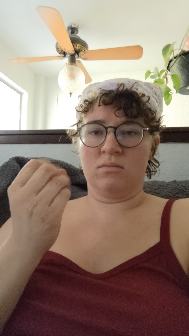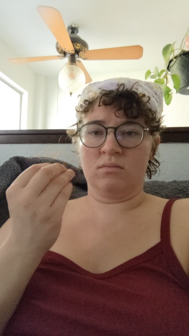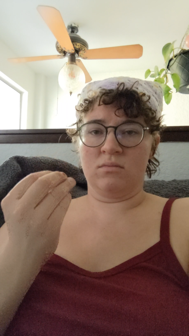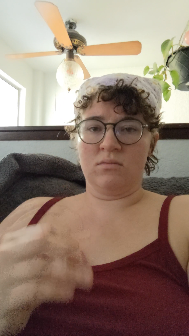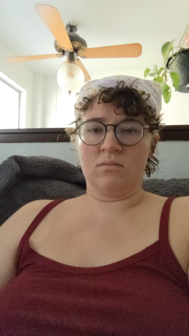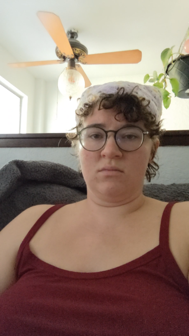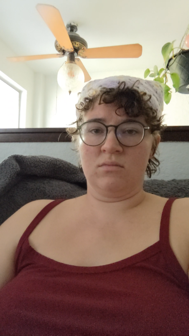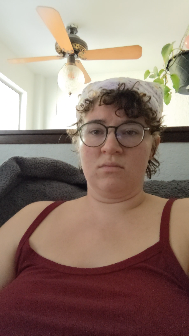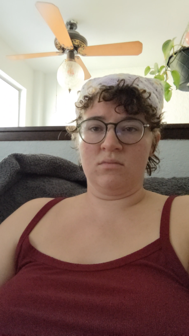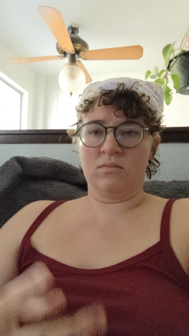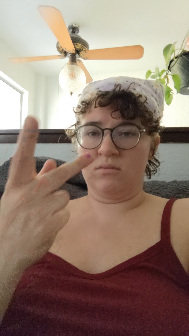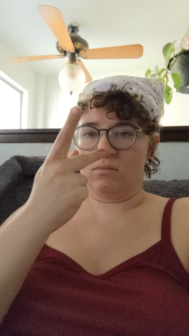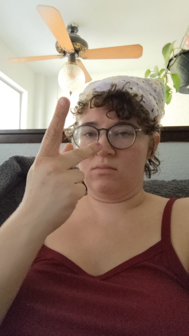penis